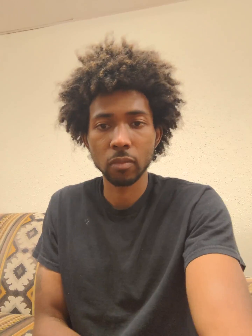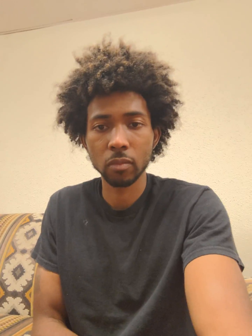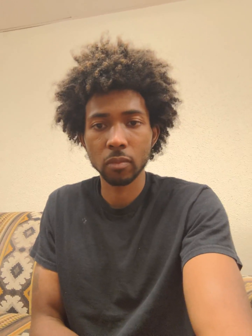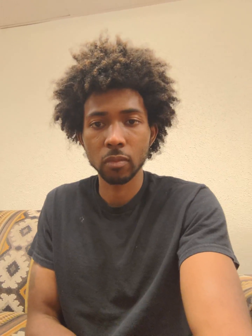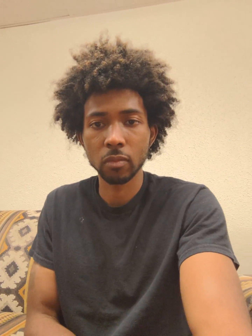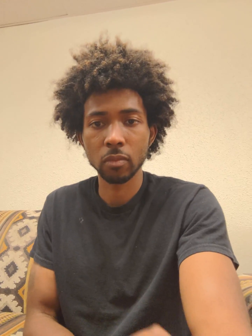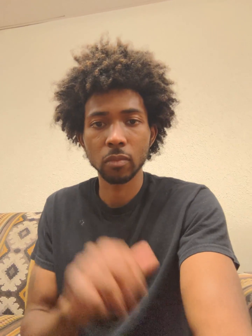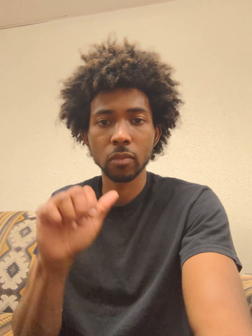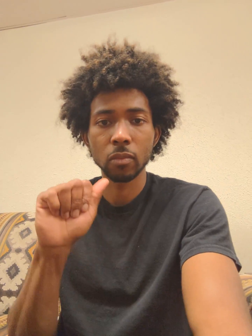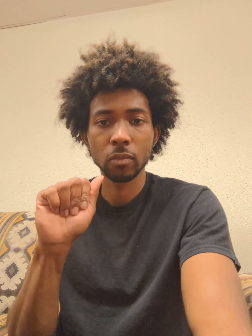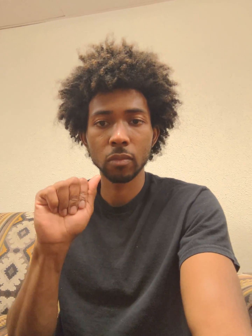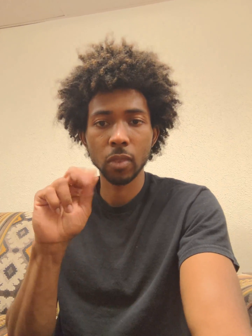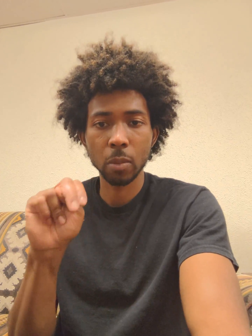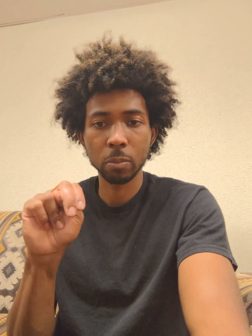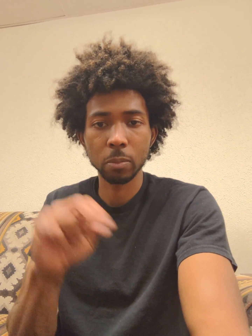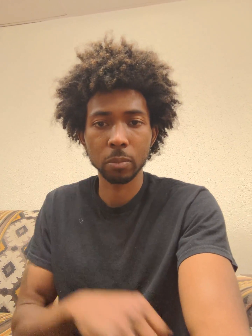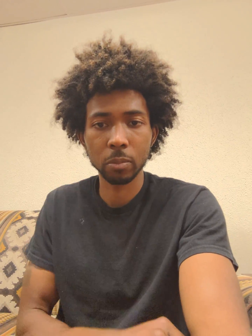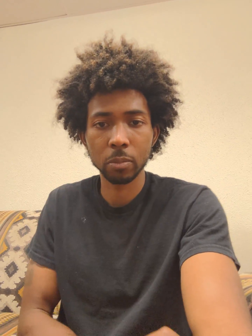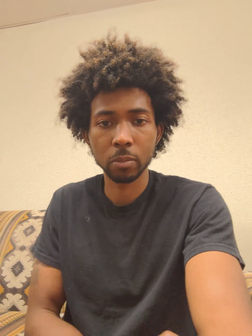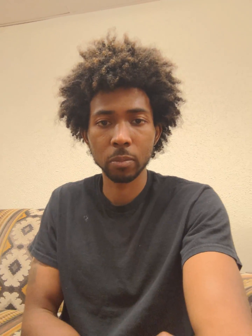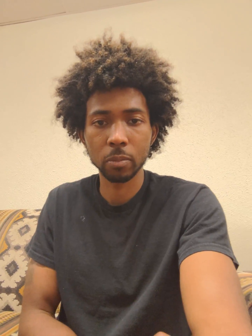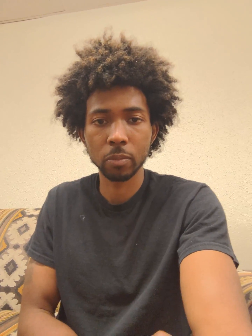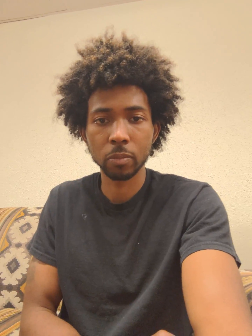an